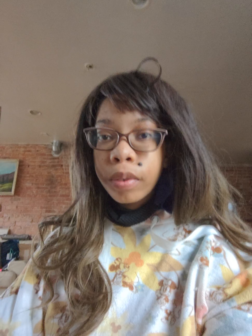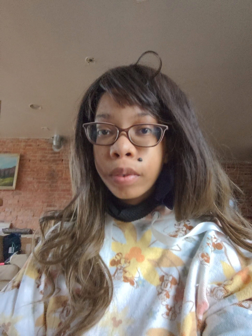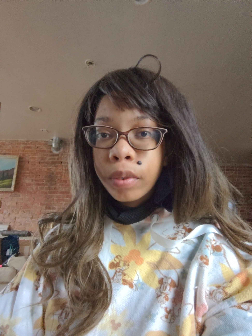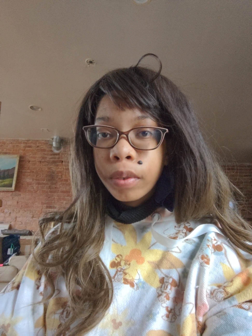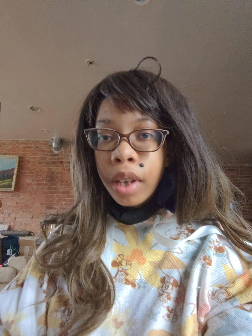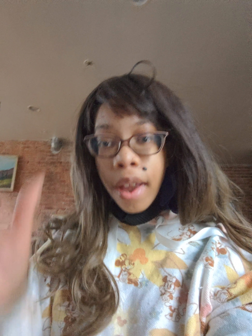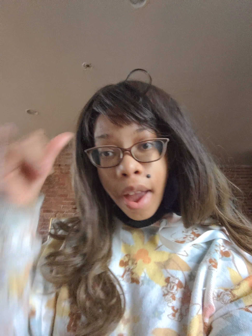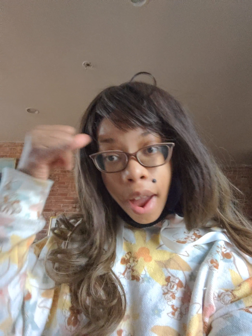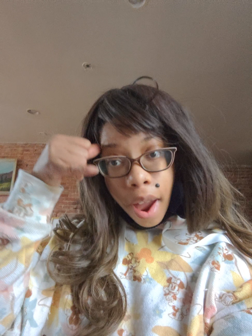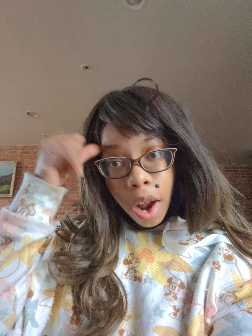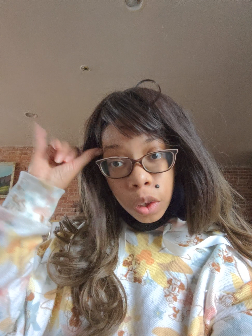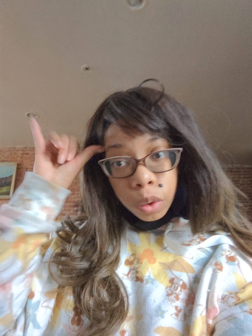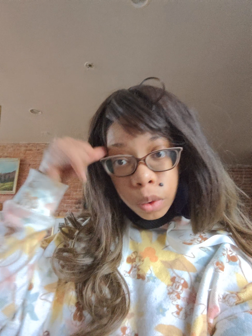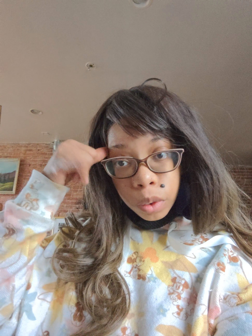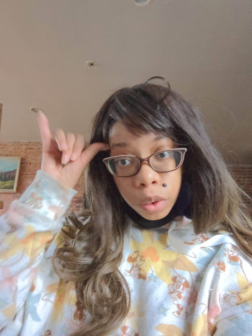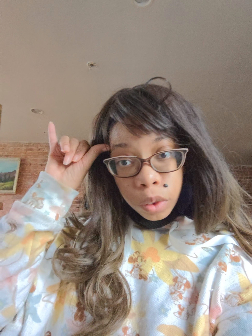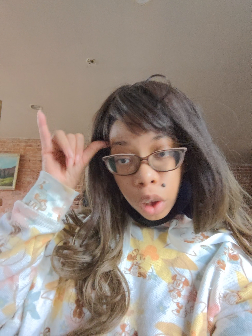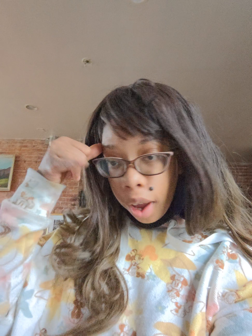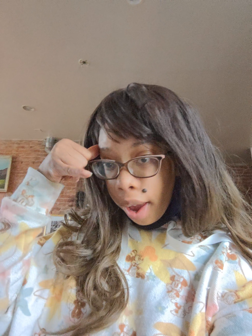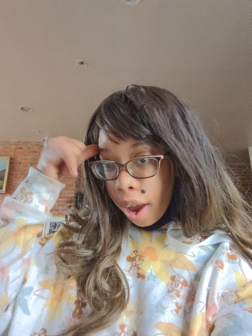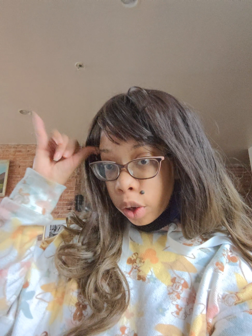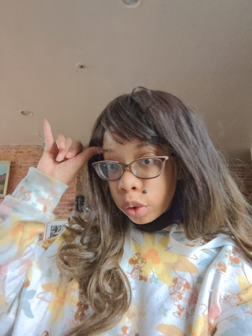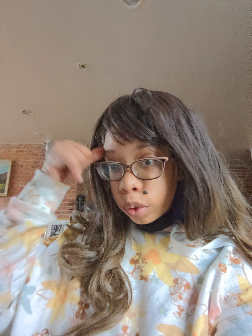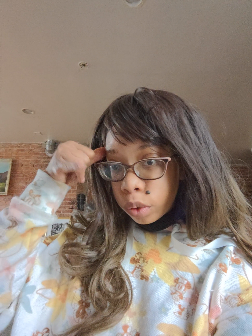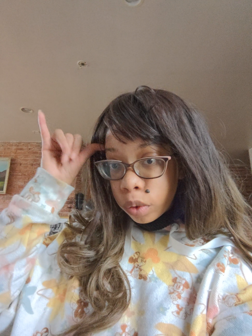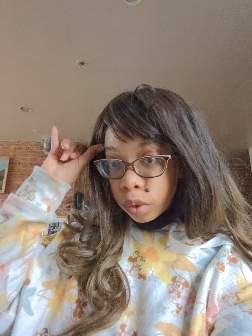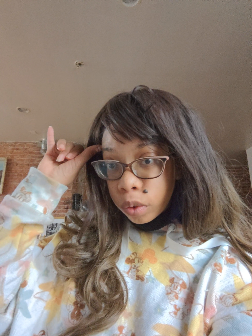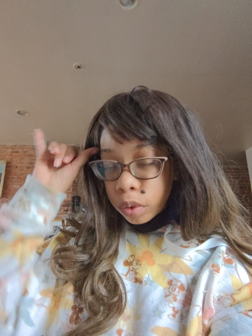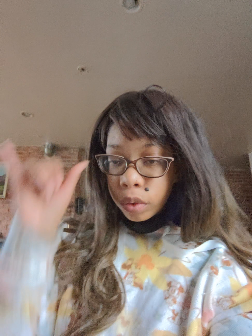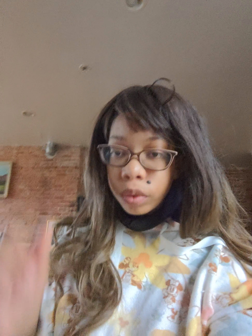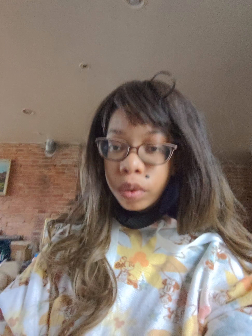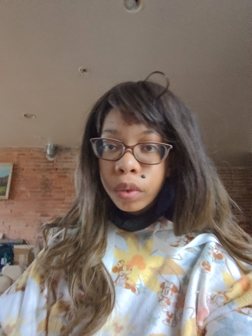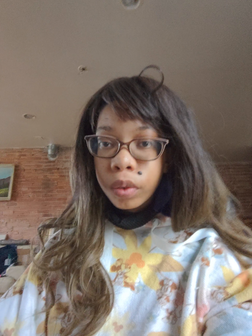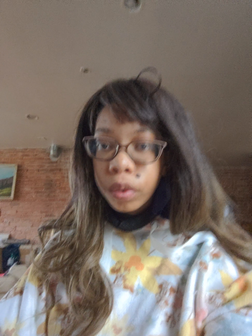cow